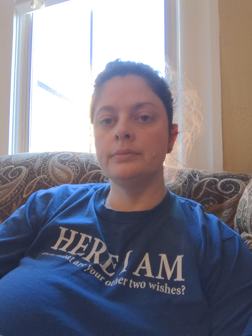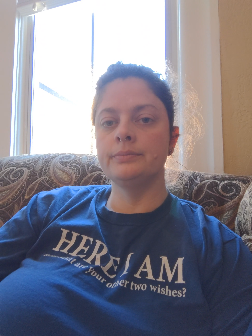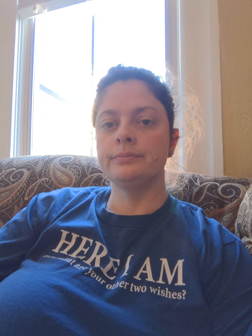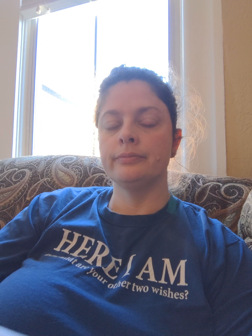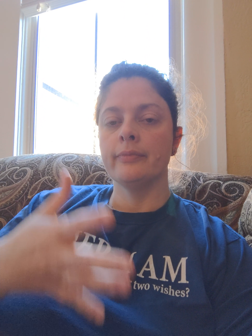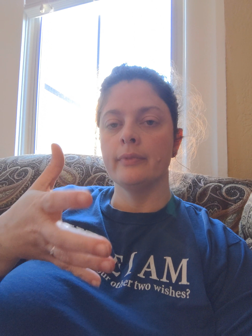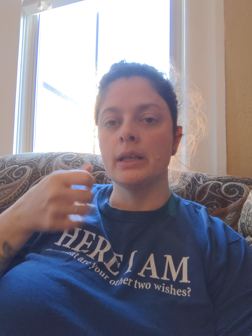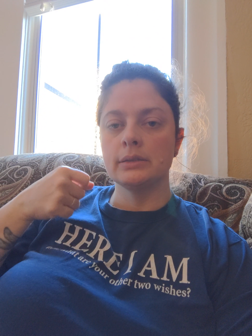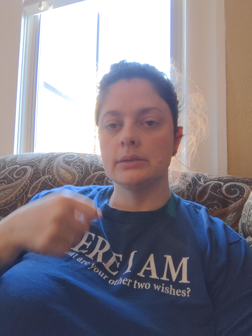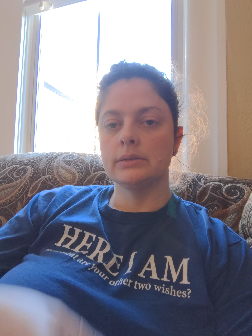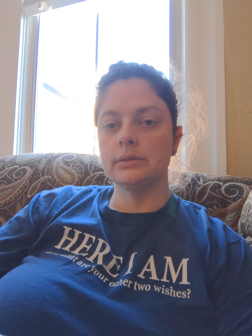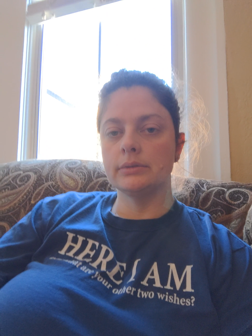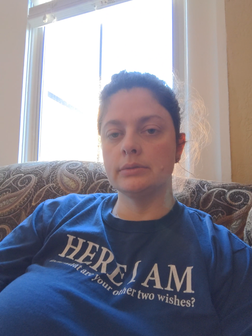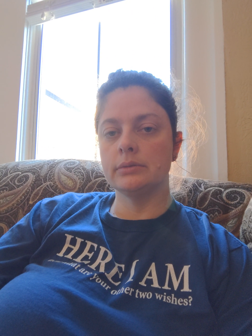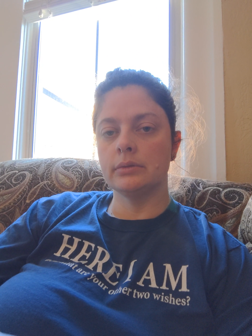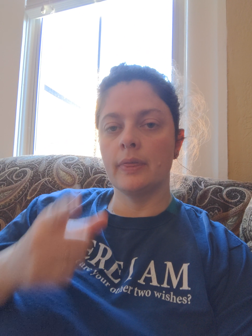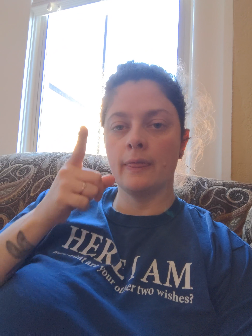fast